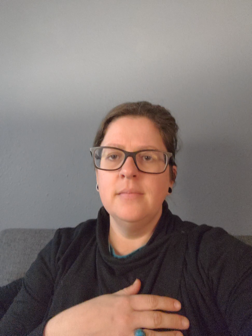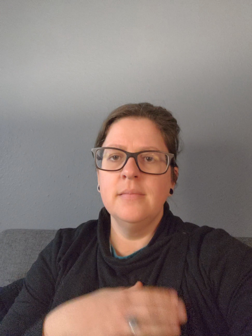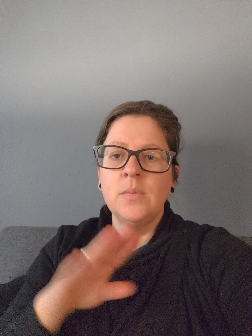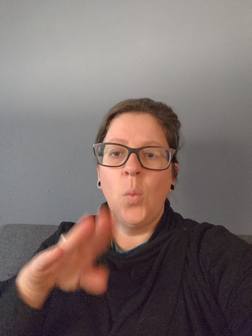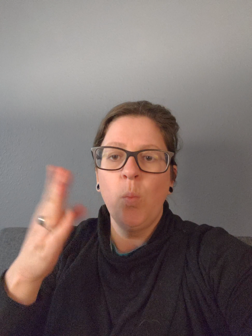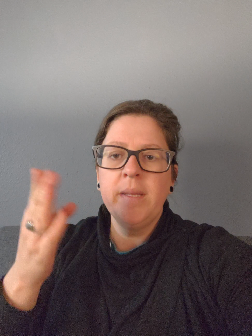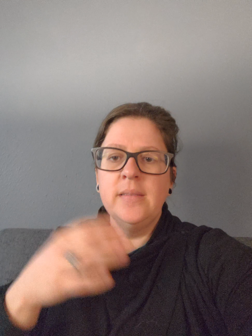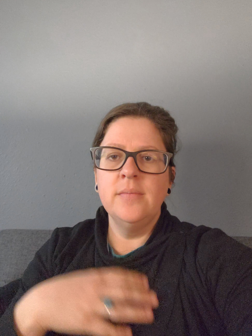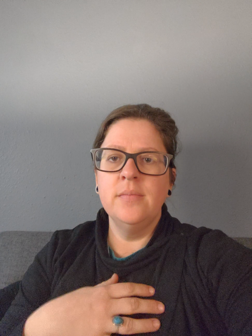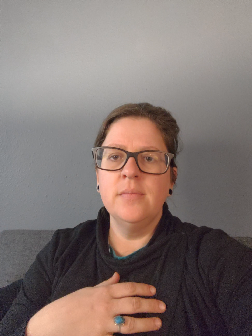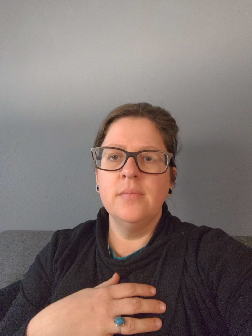open